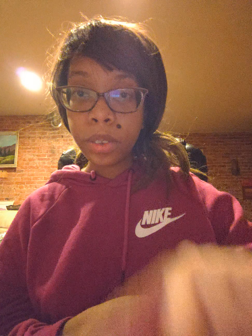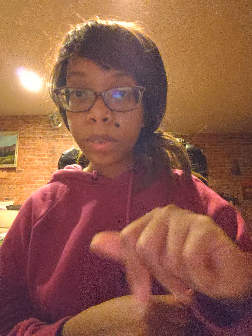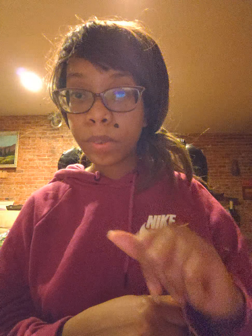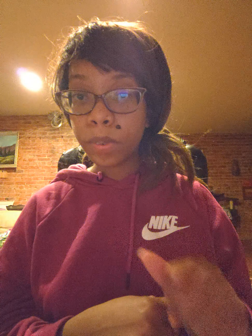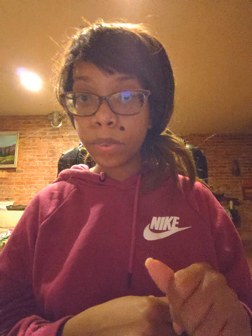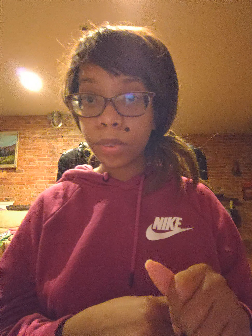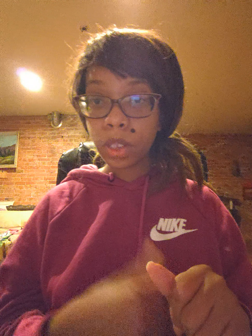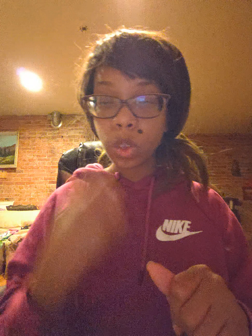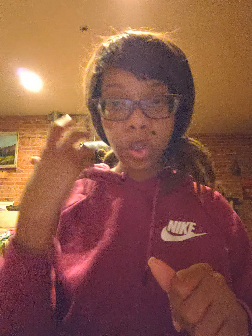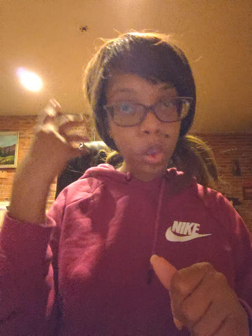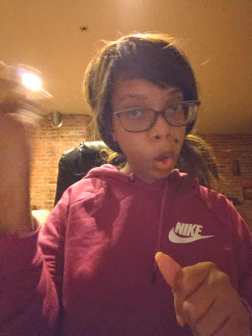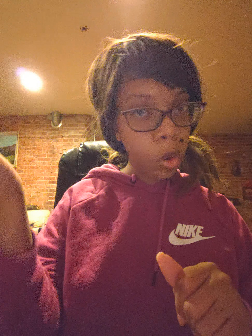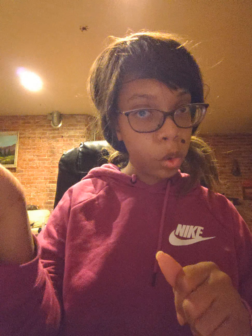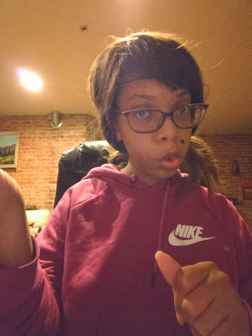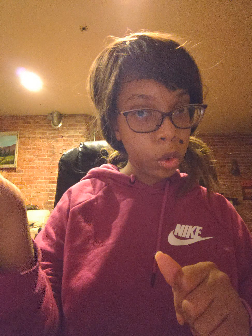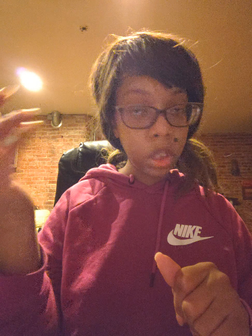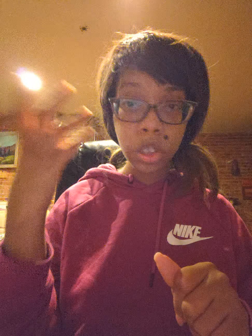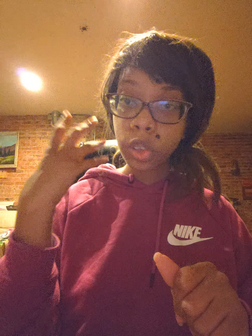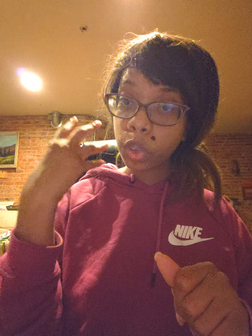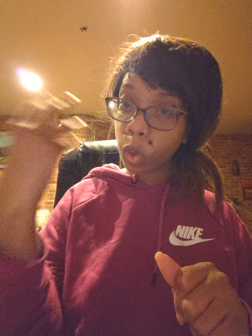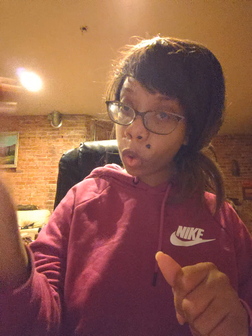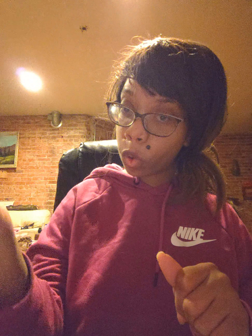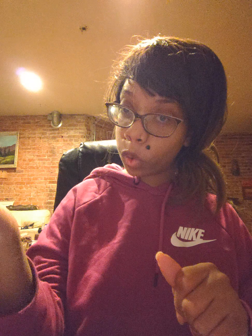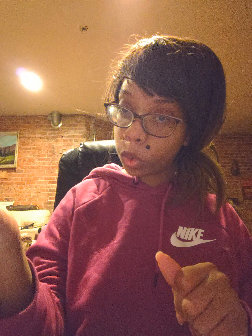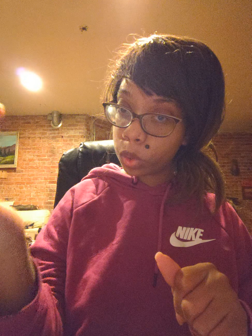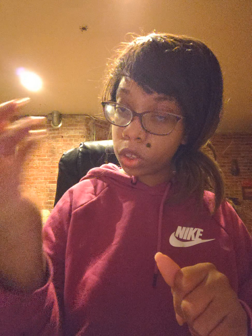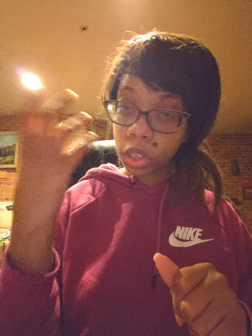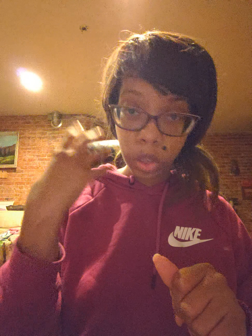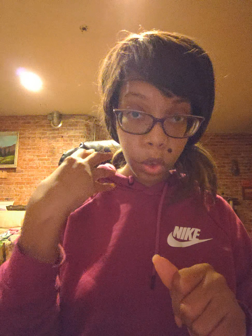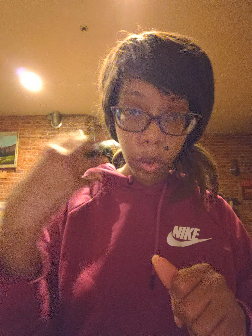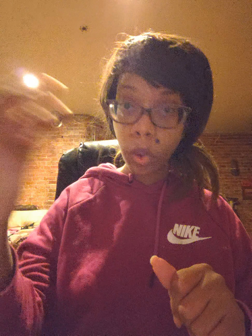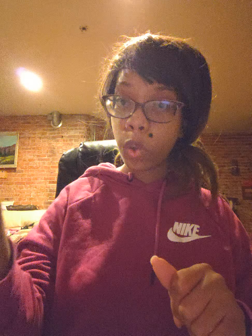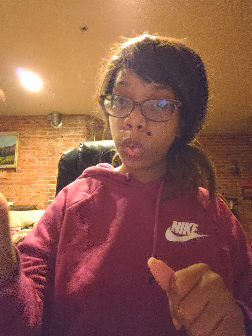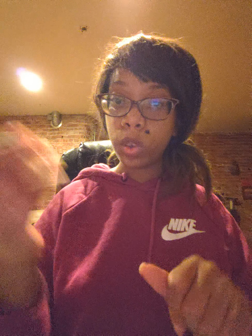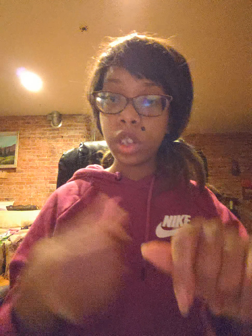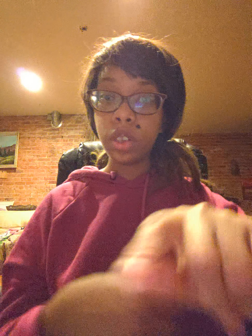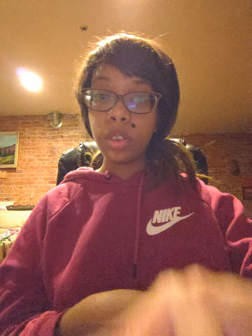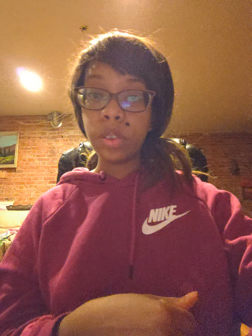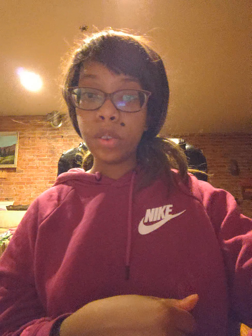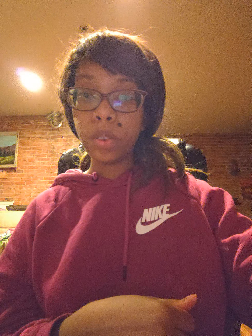go